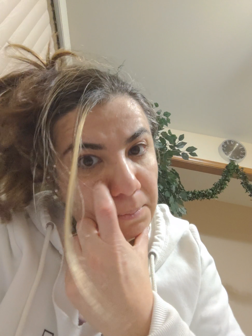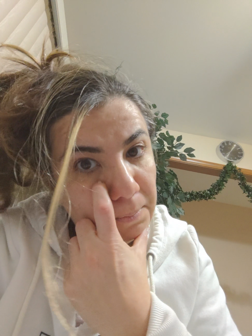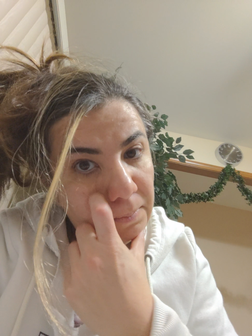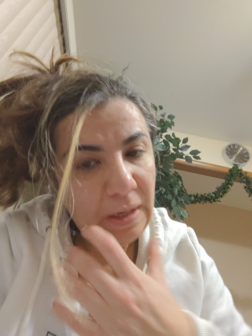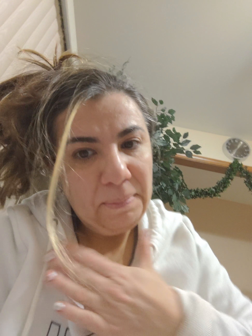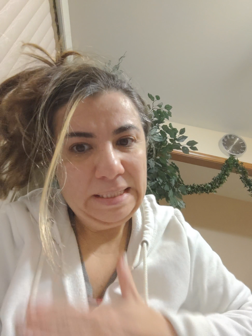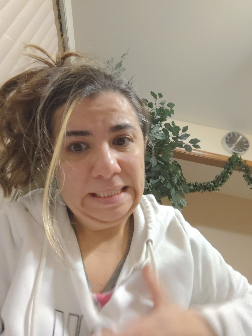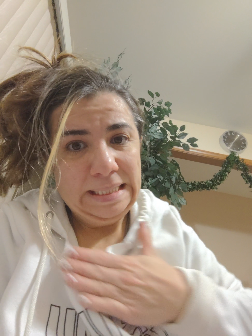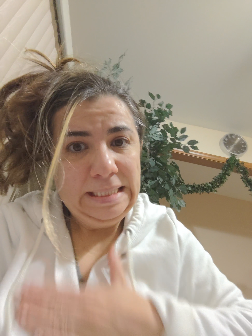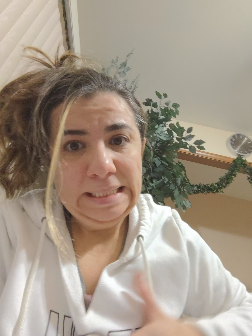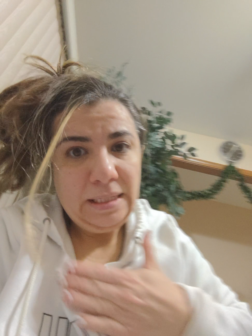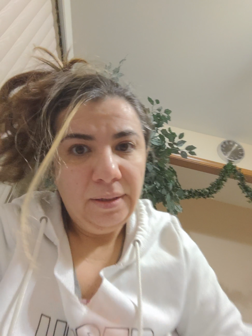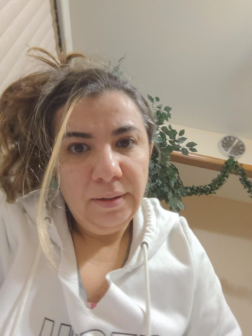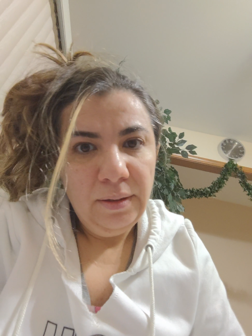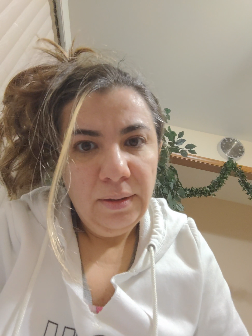please